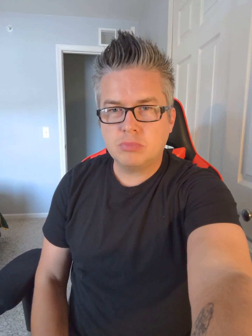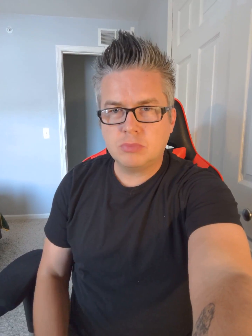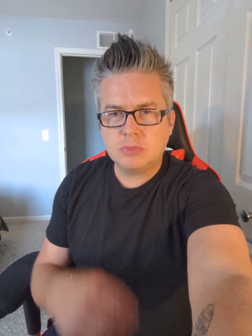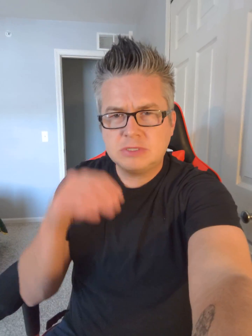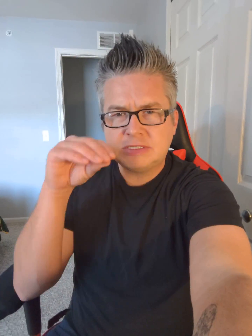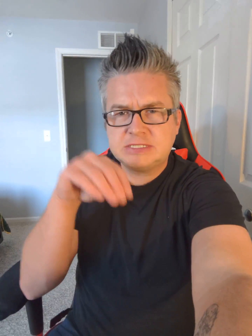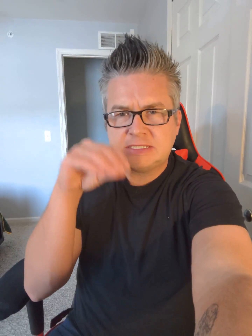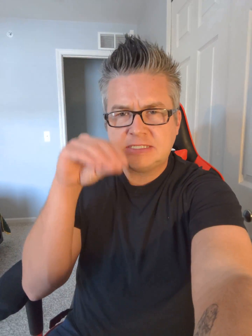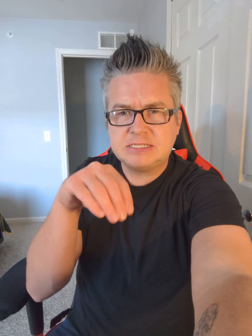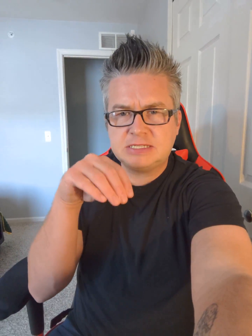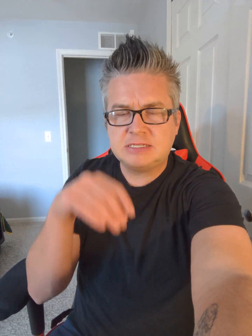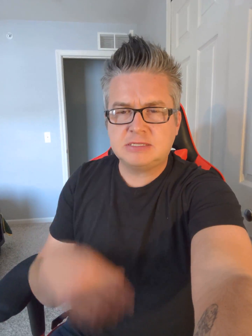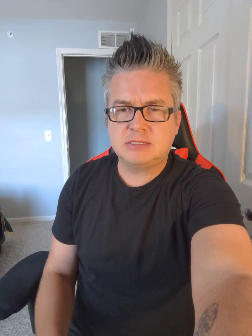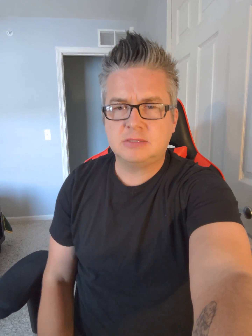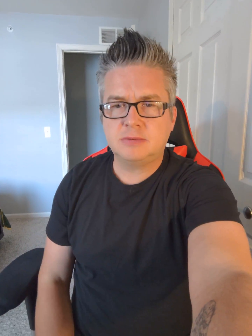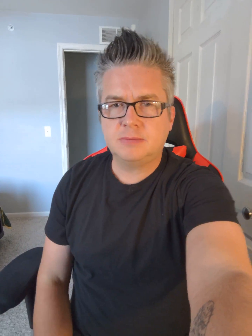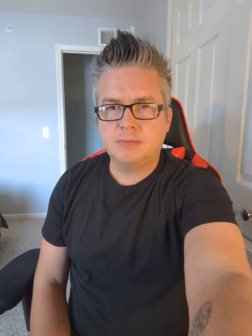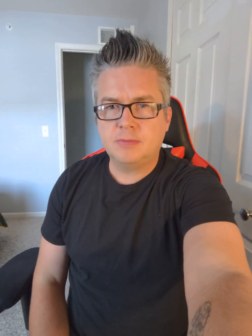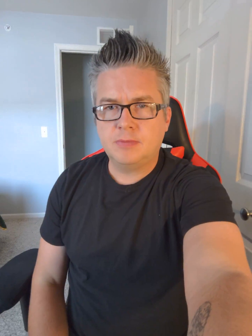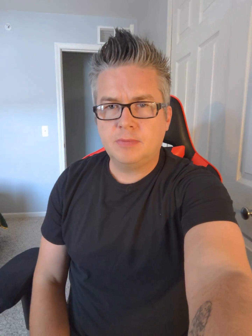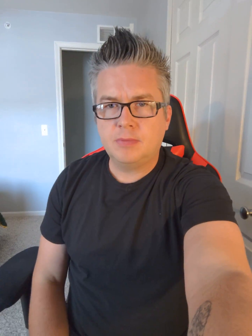inside